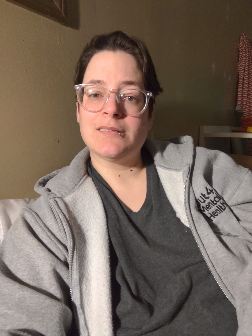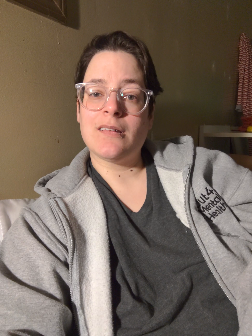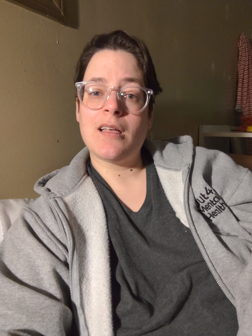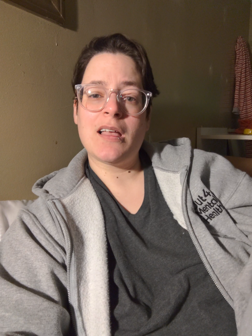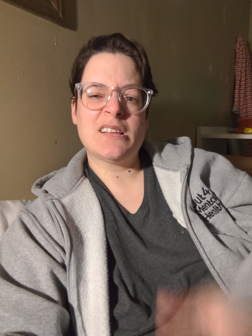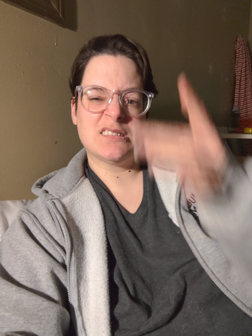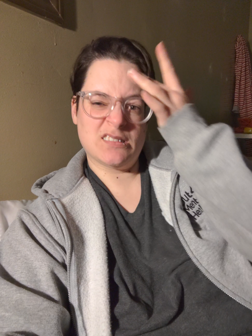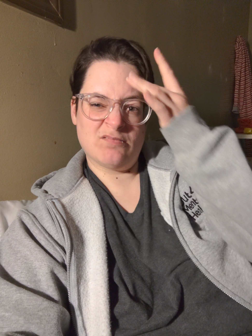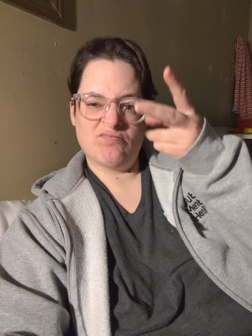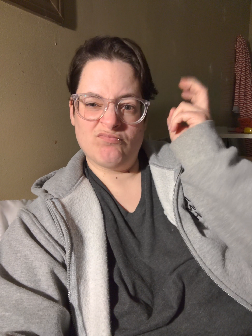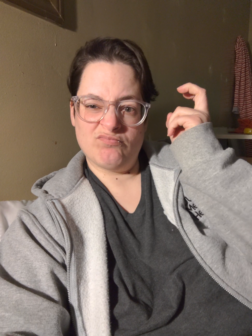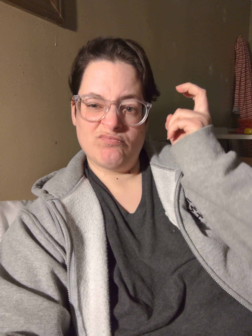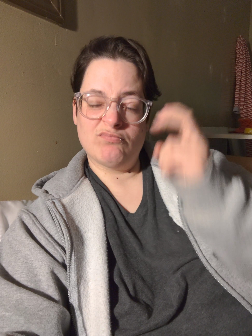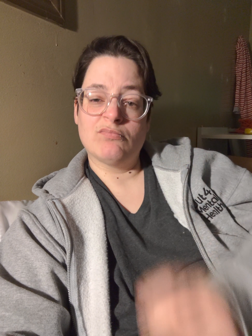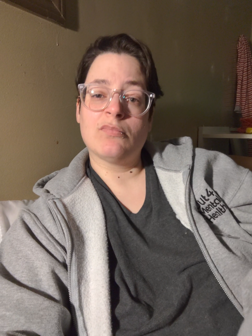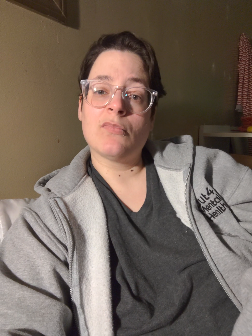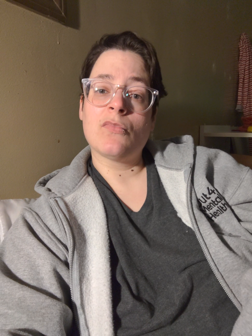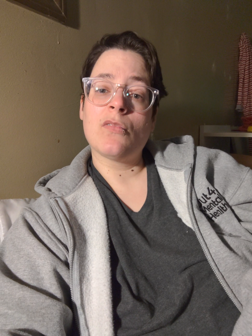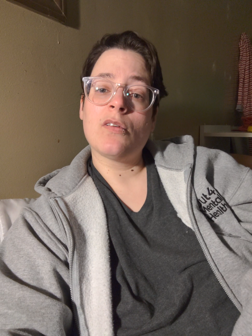sick